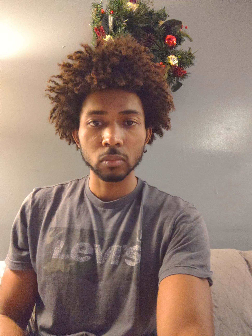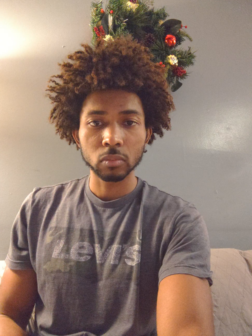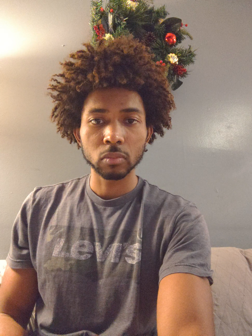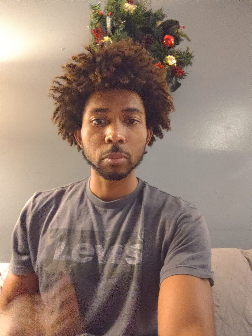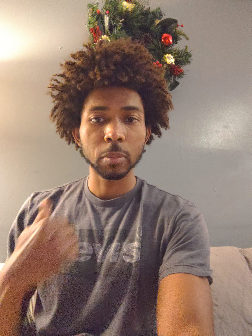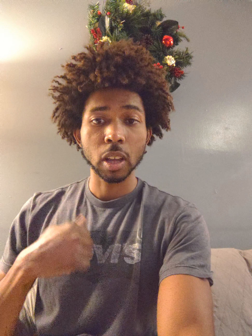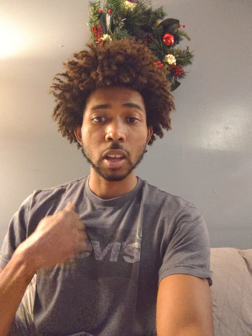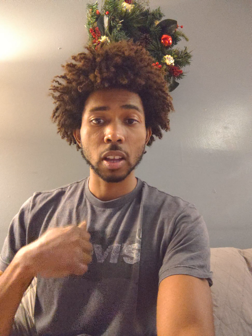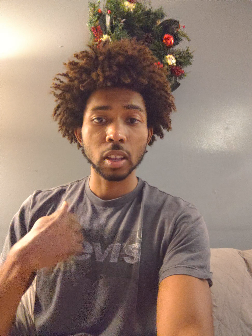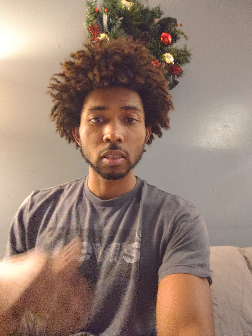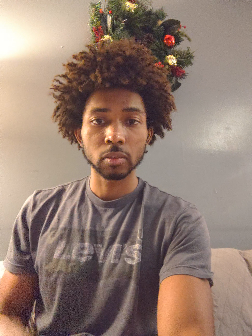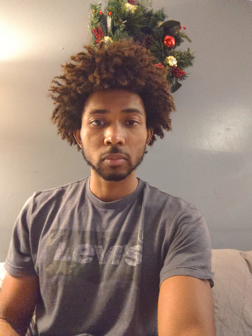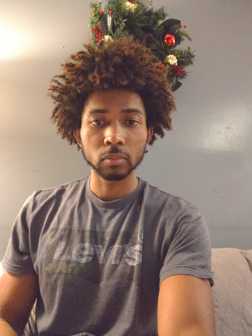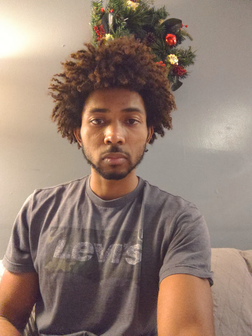bath